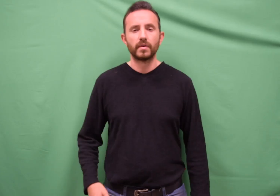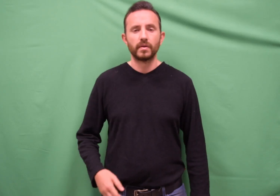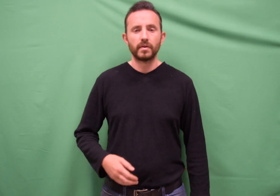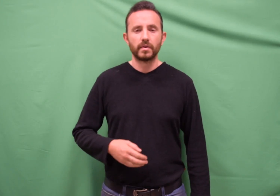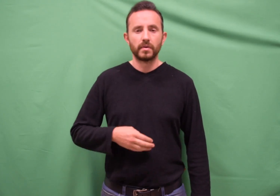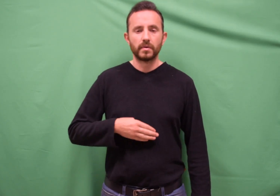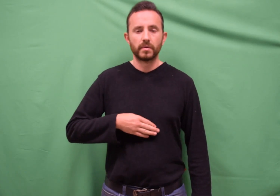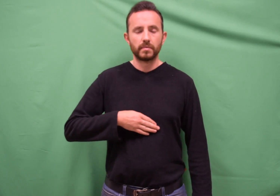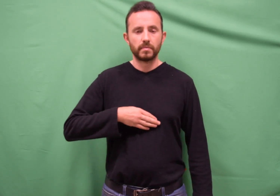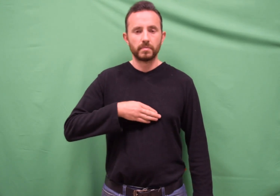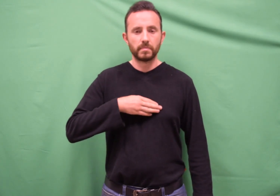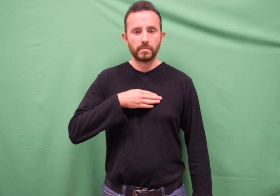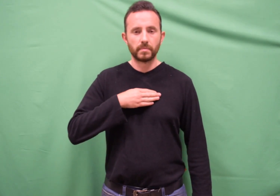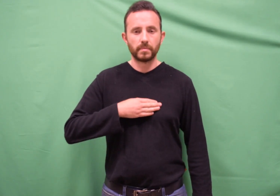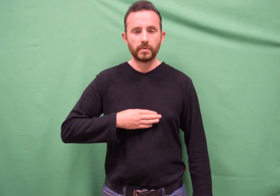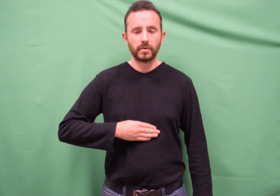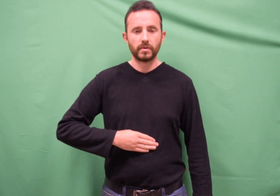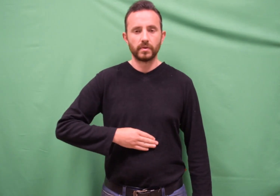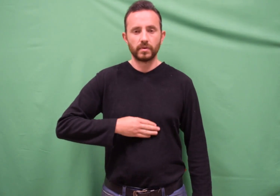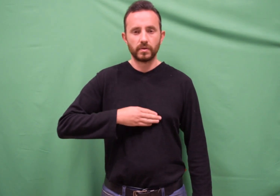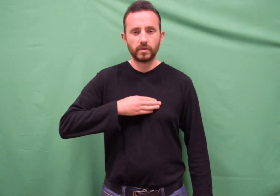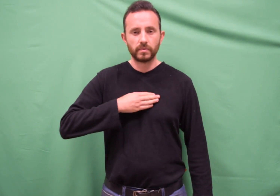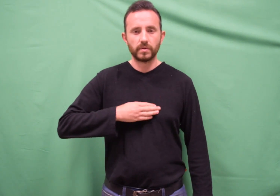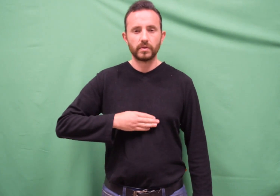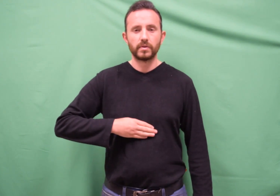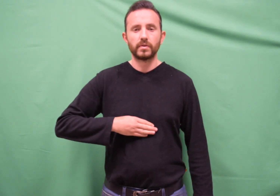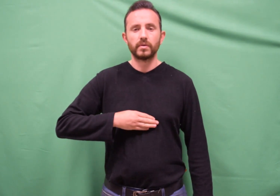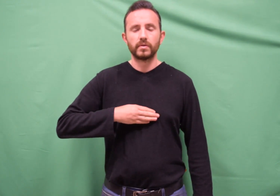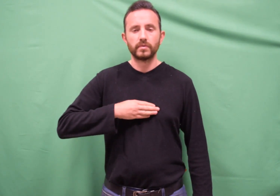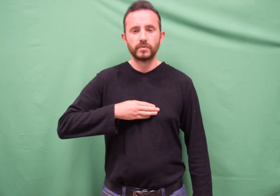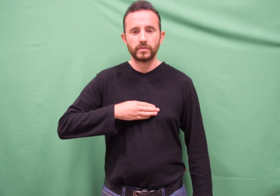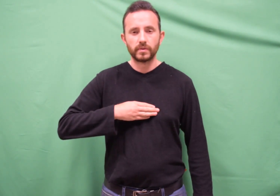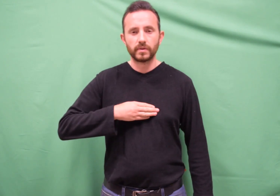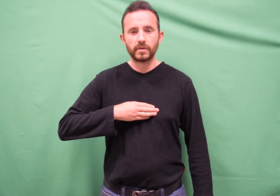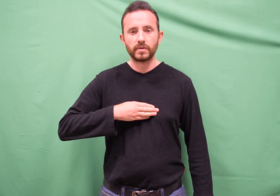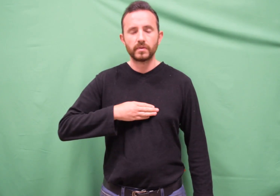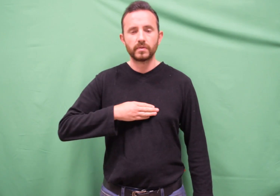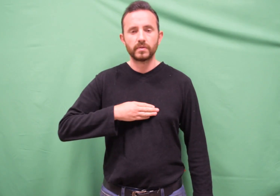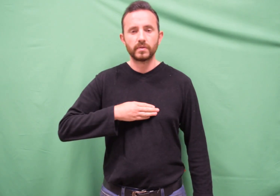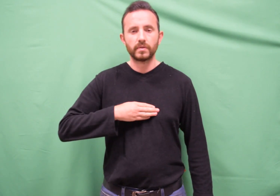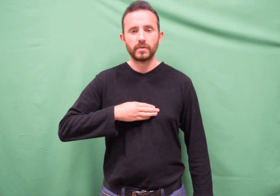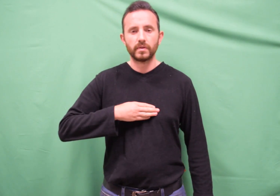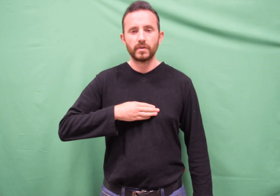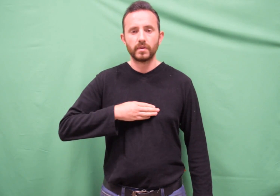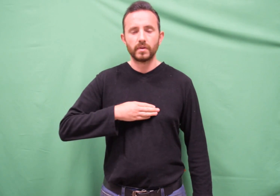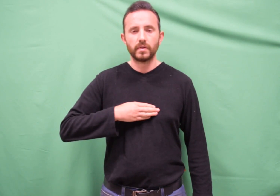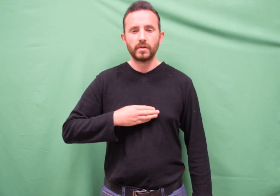baño